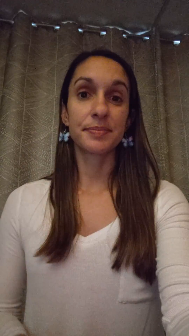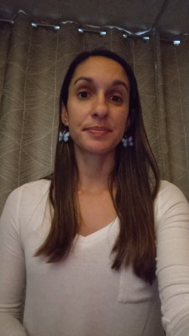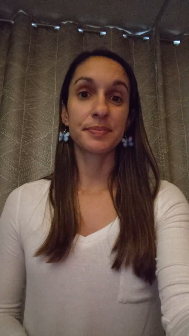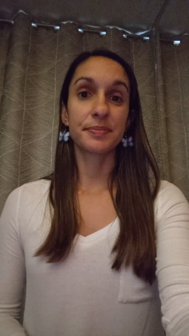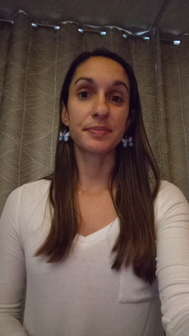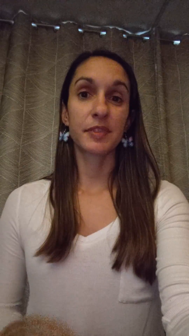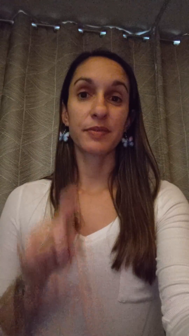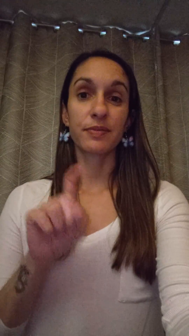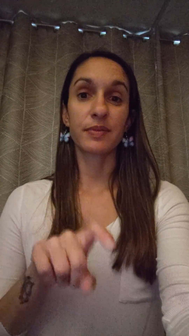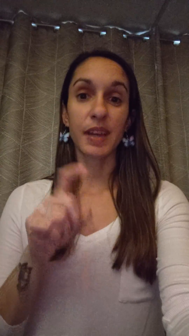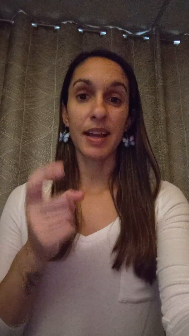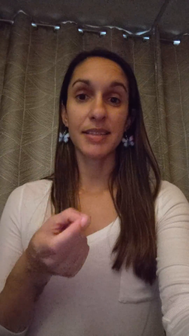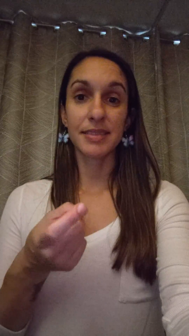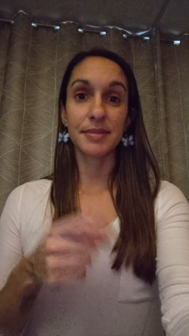friend